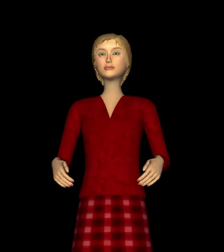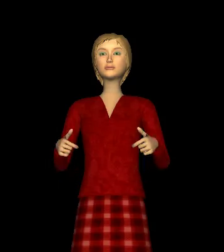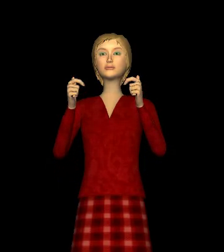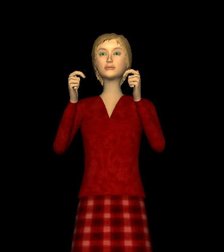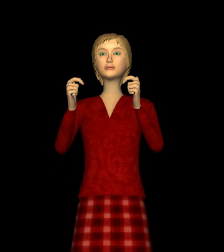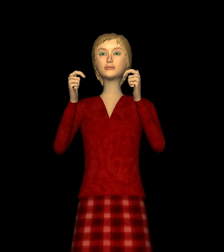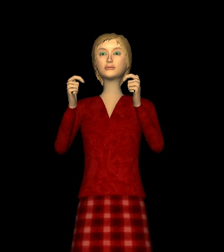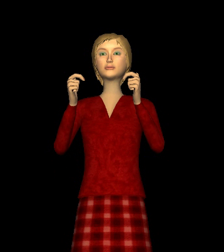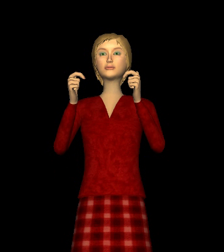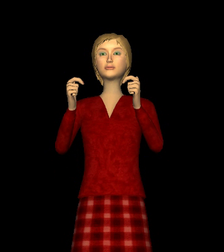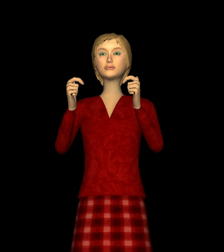فرصة